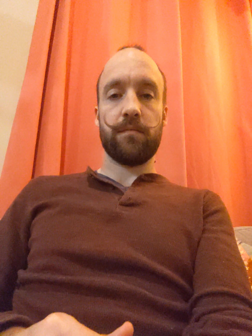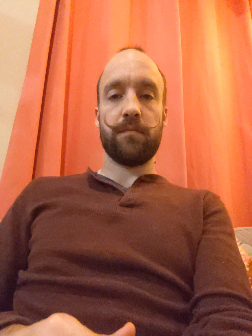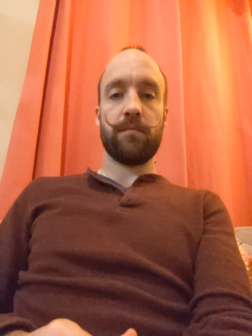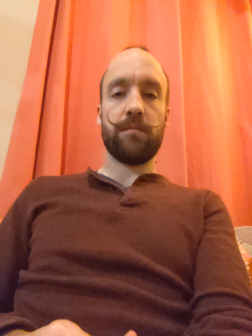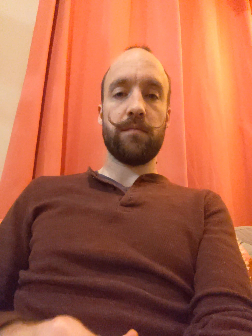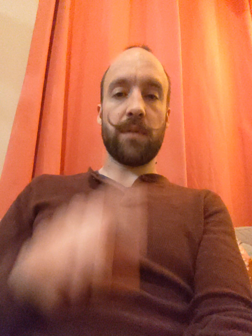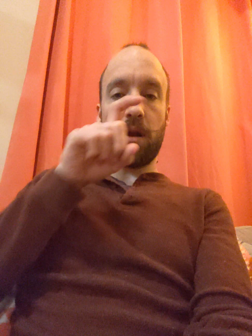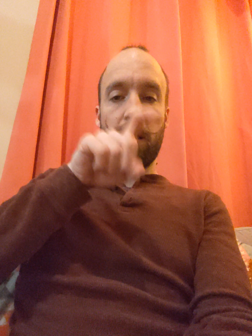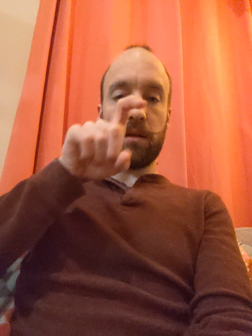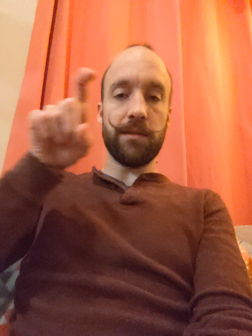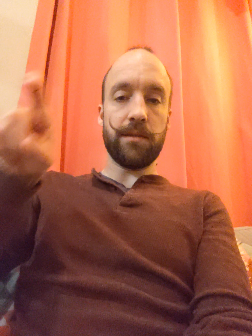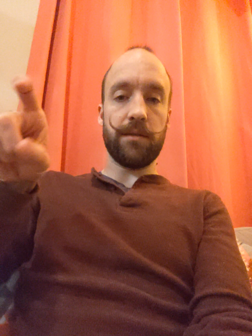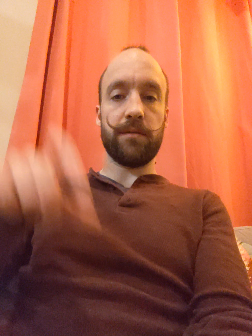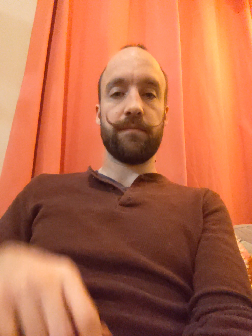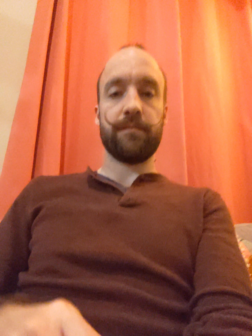closet